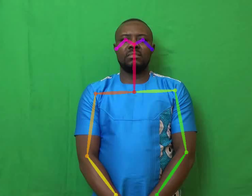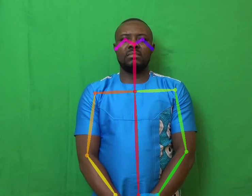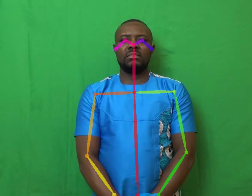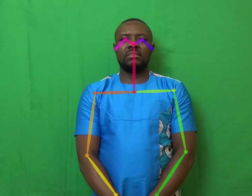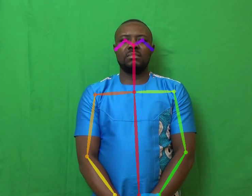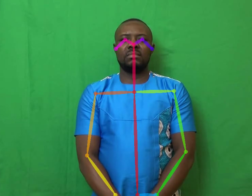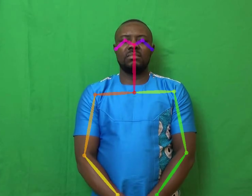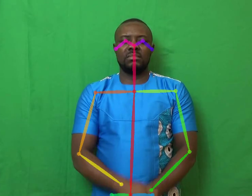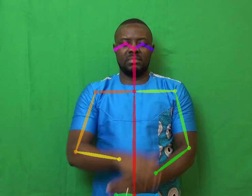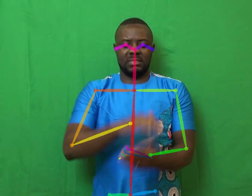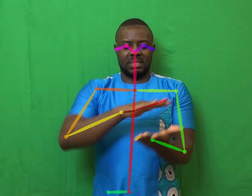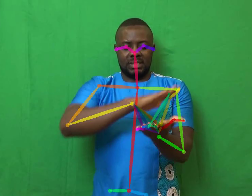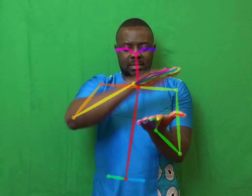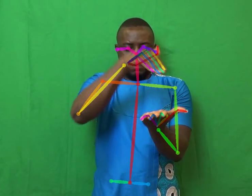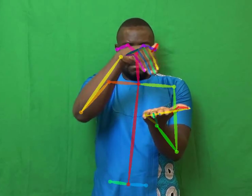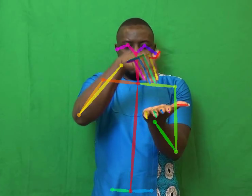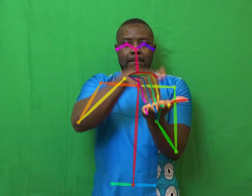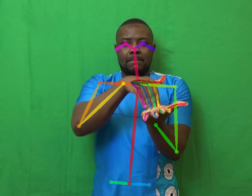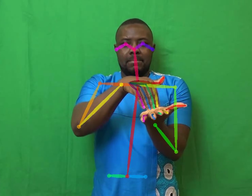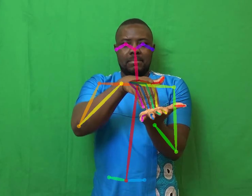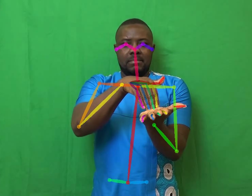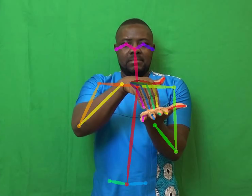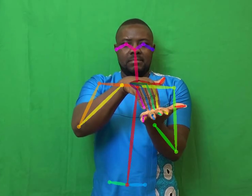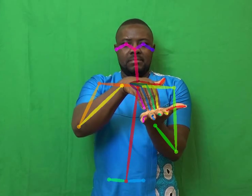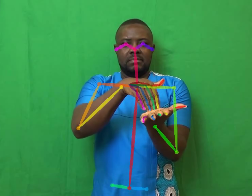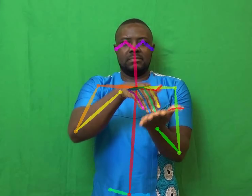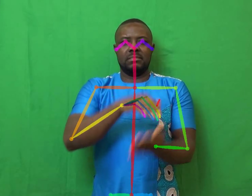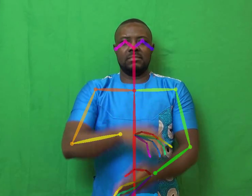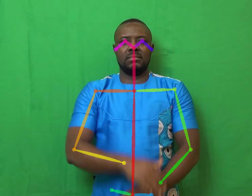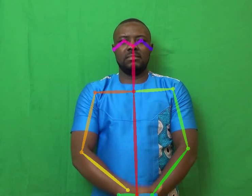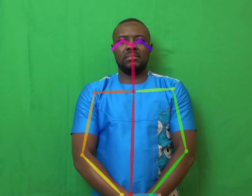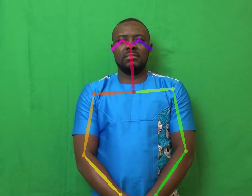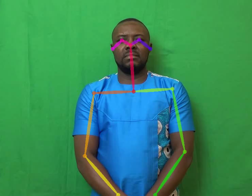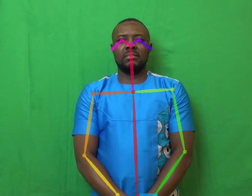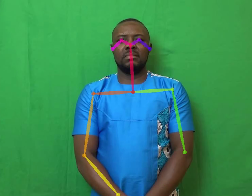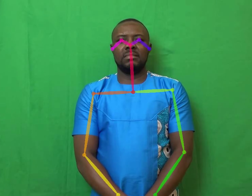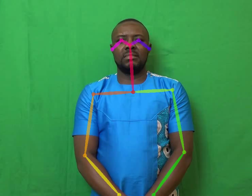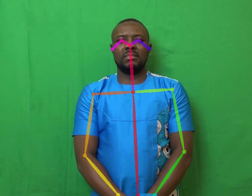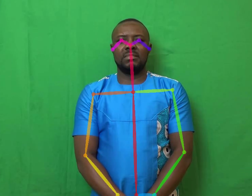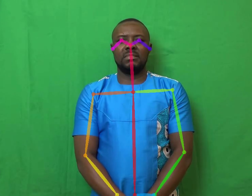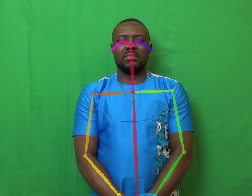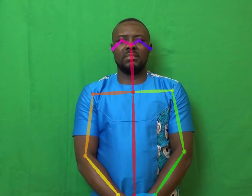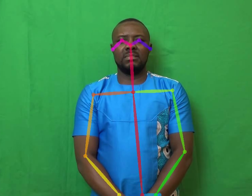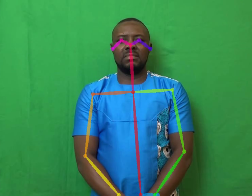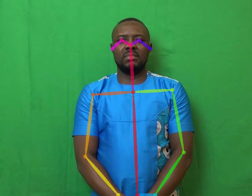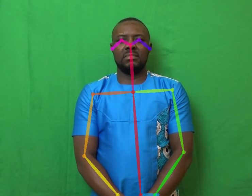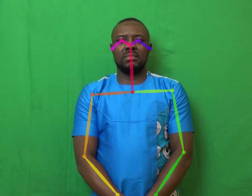middle or center